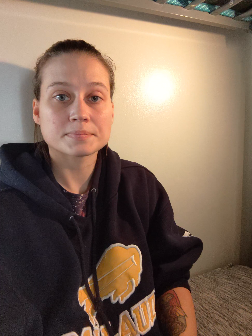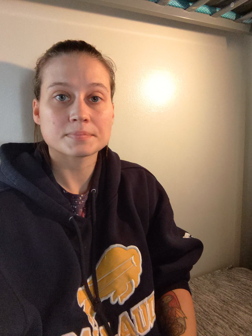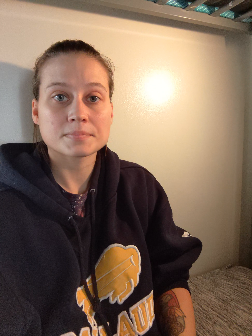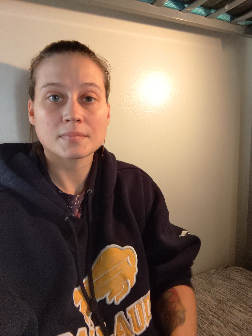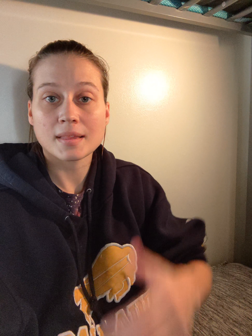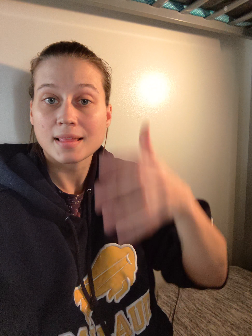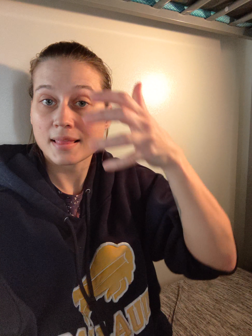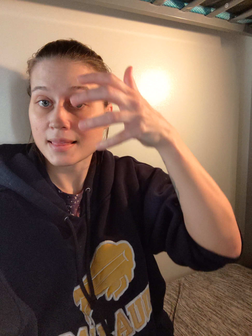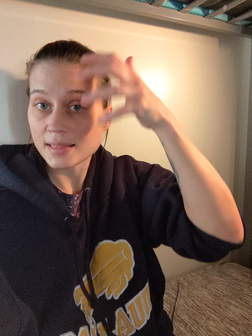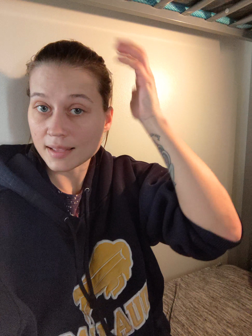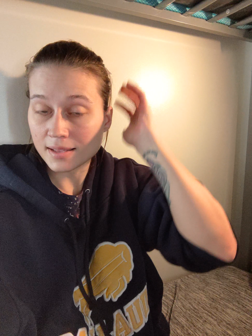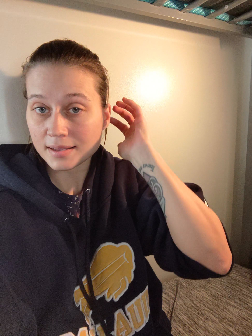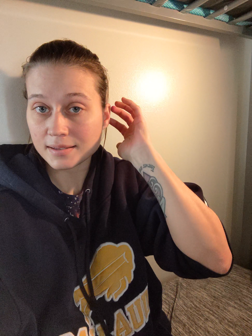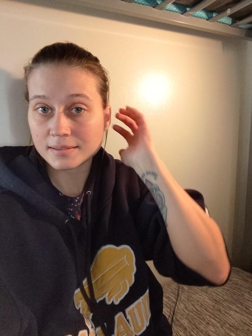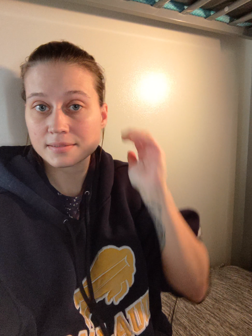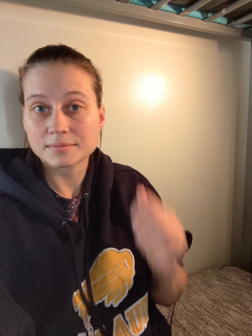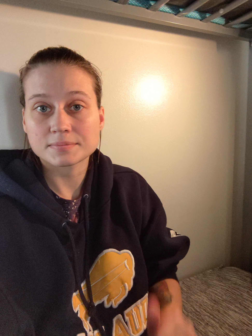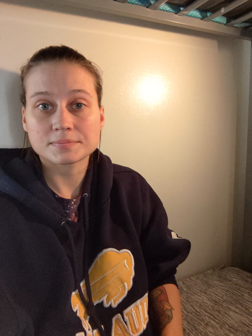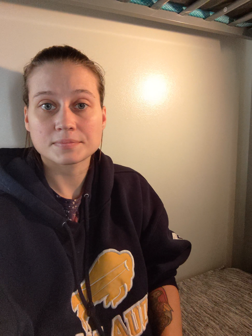lion